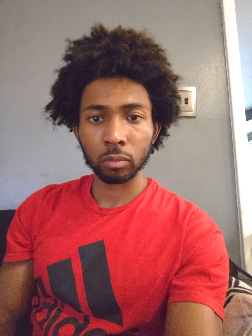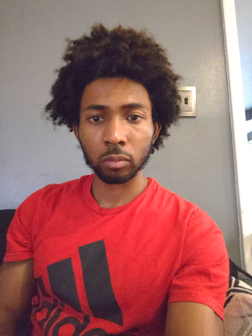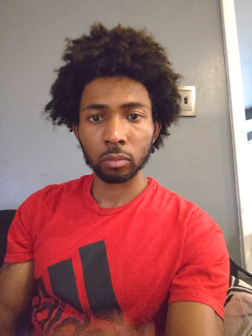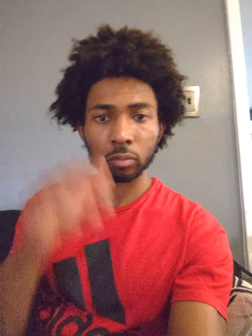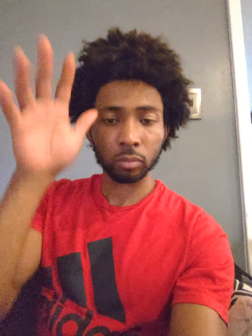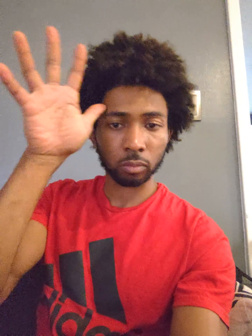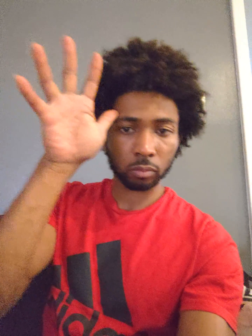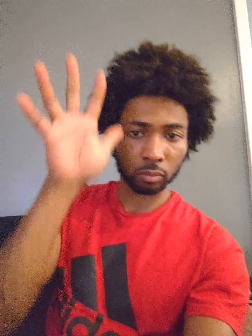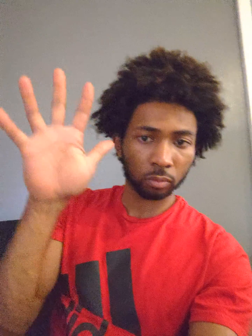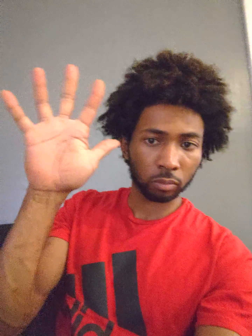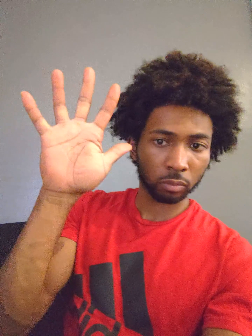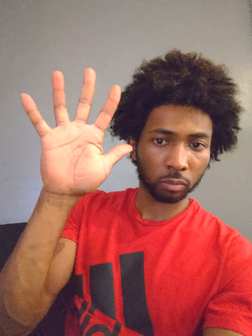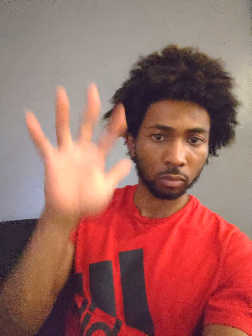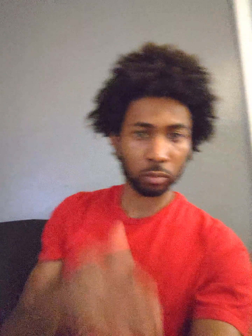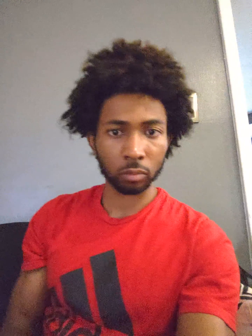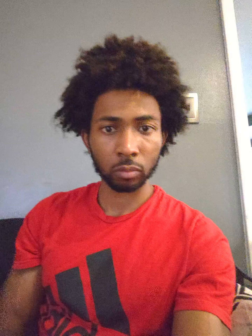moose